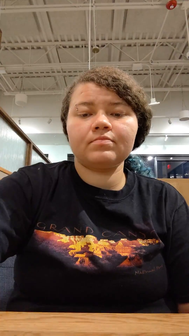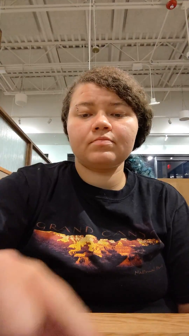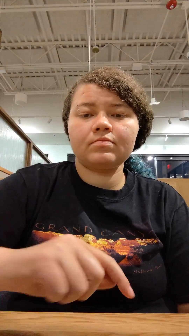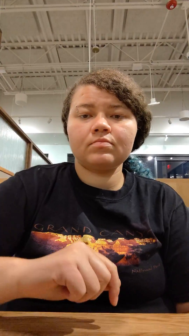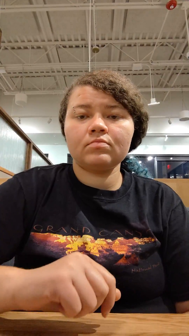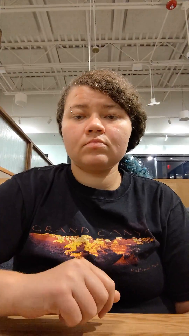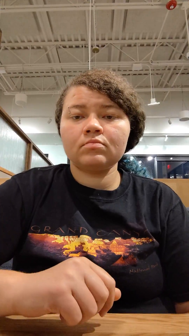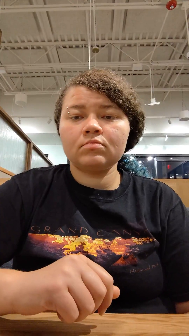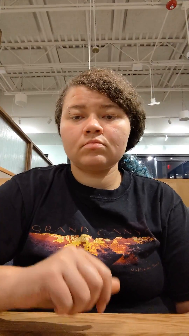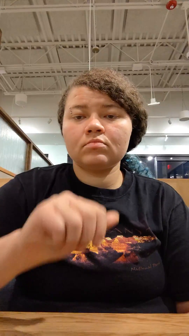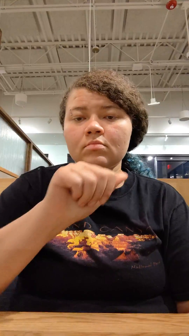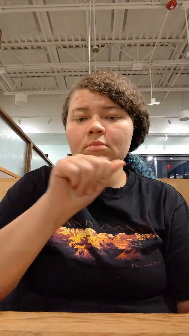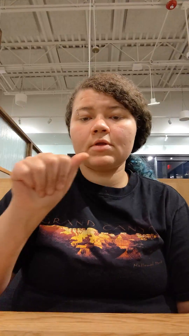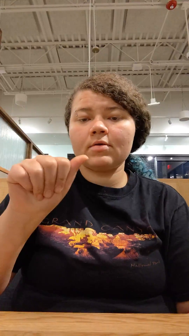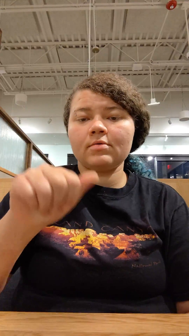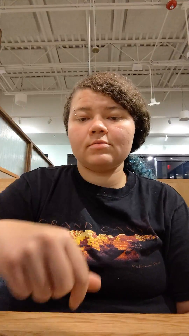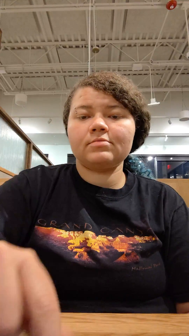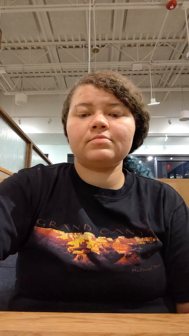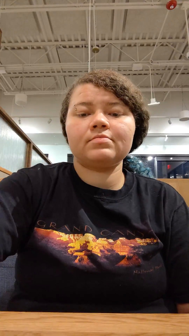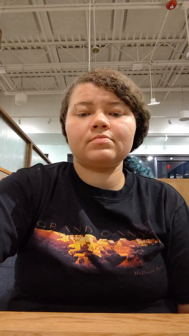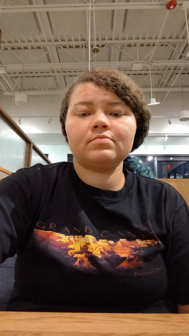a